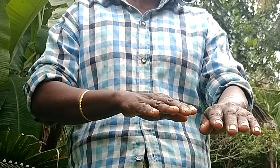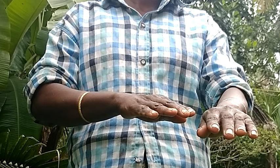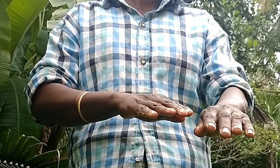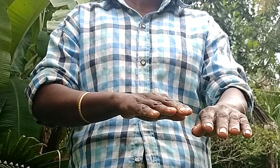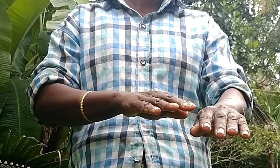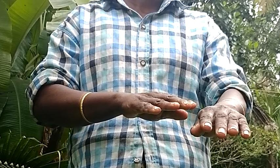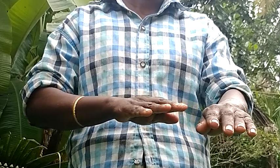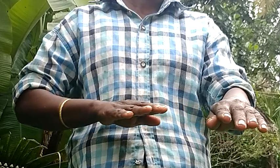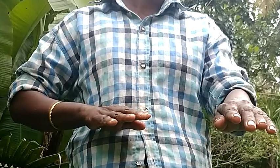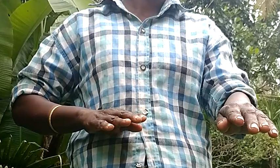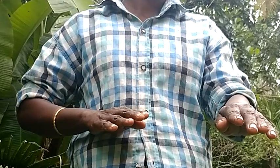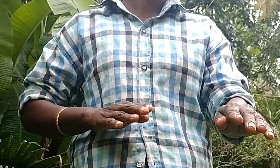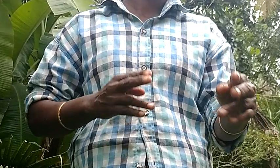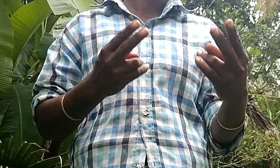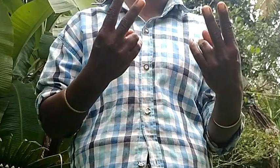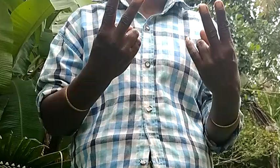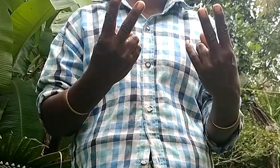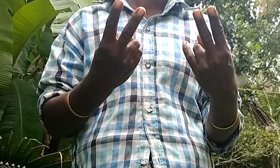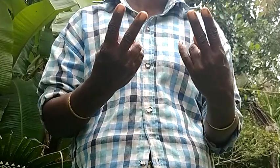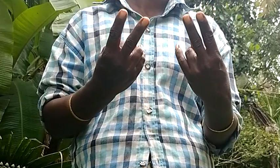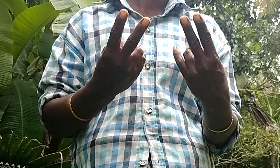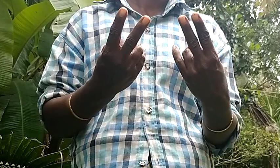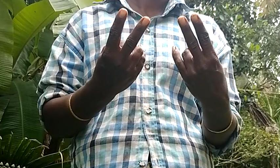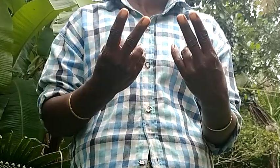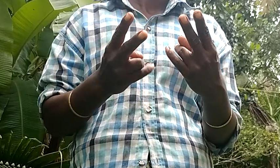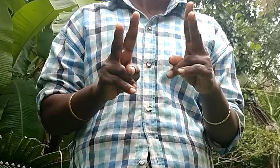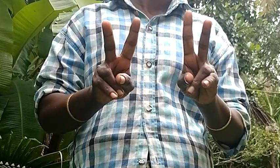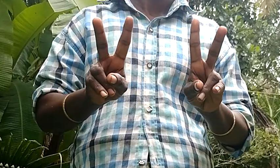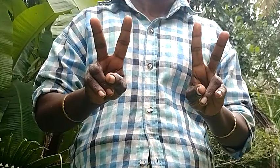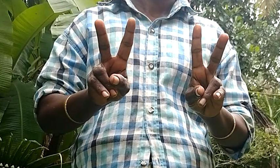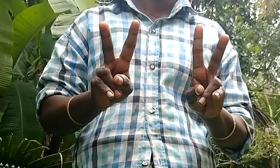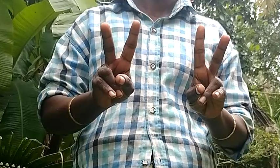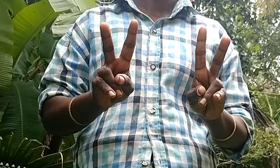Animal